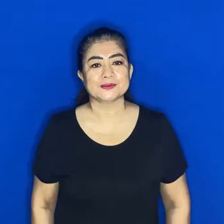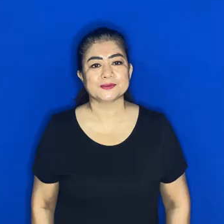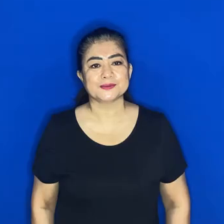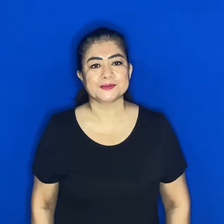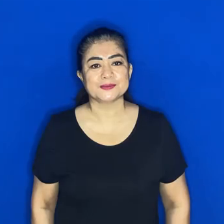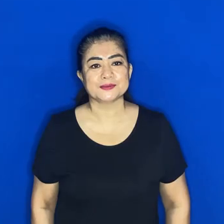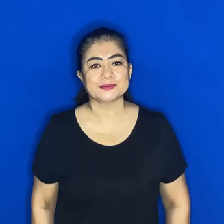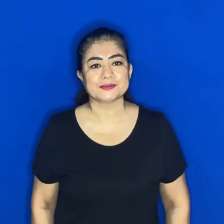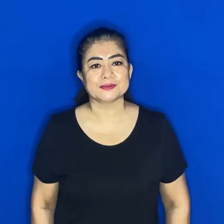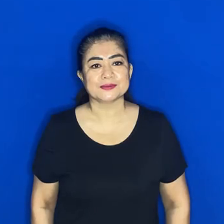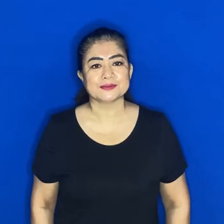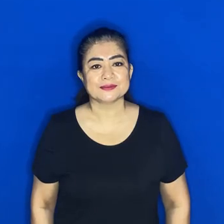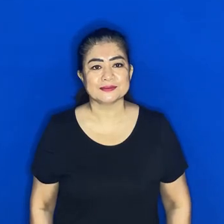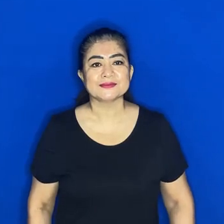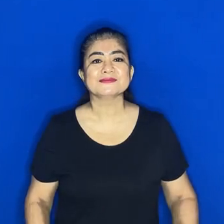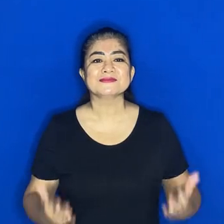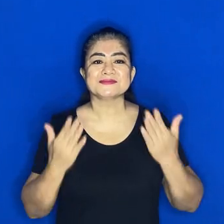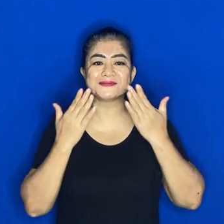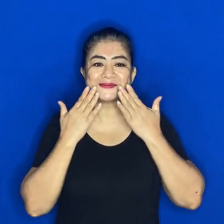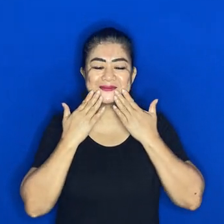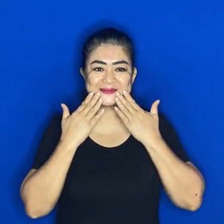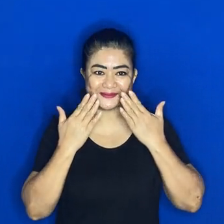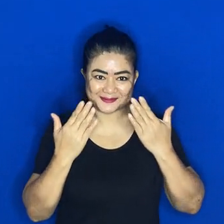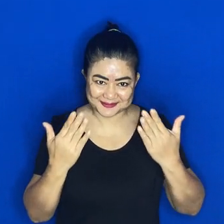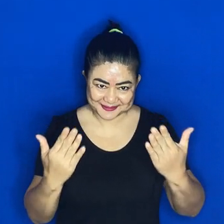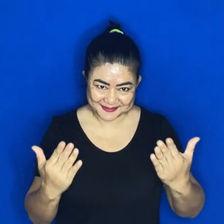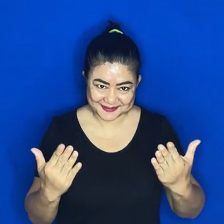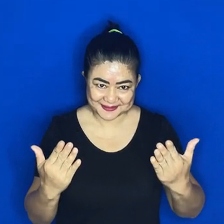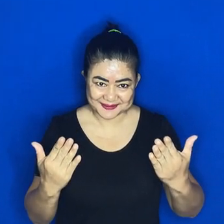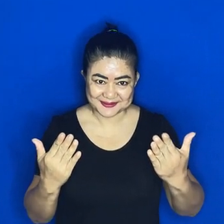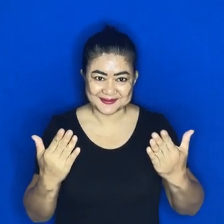thank you